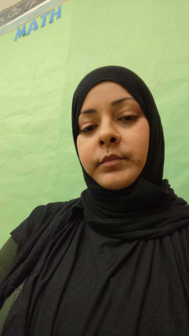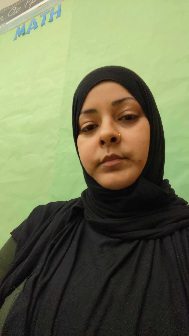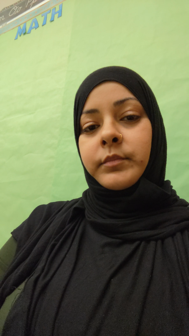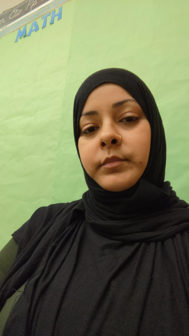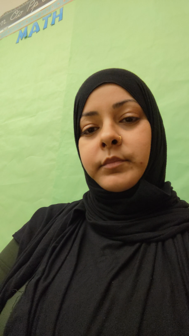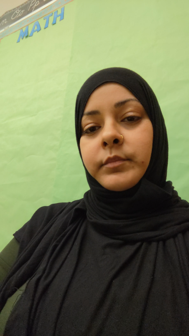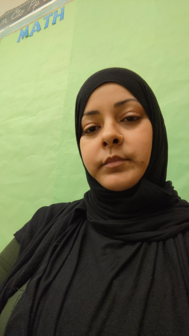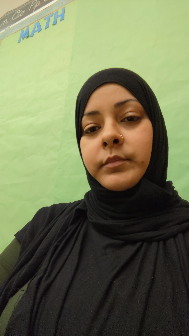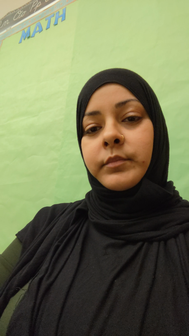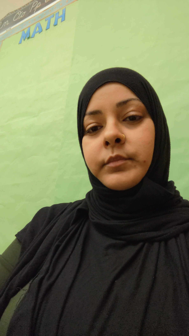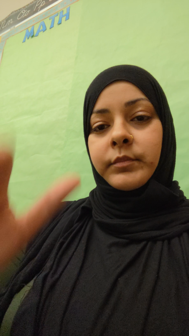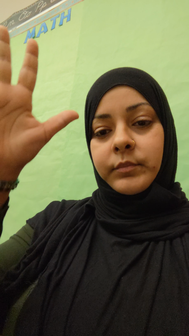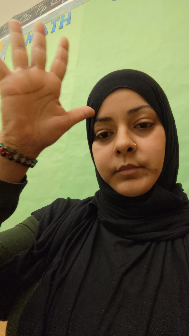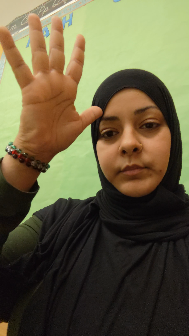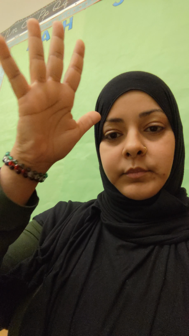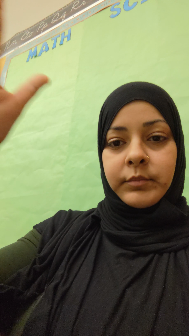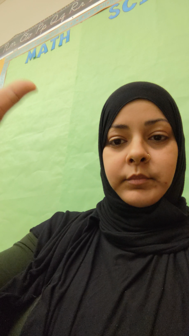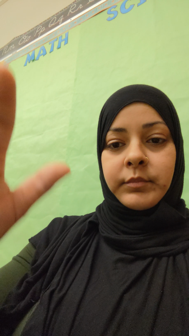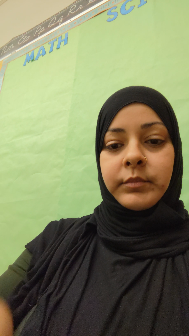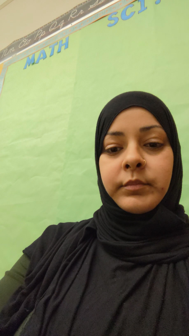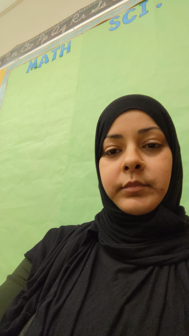deer